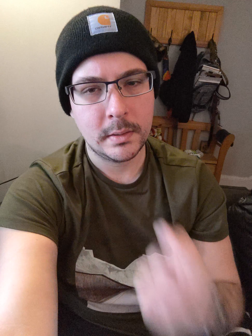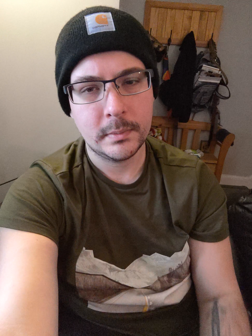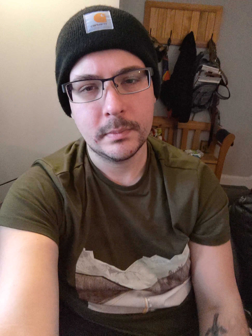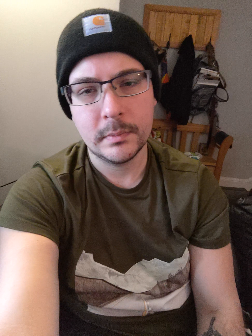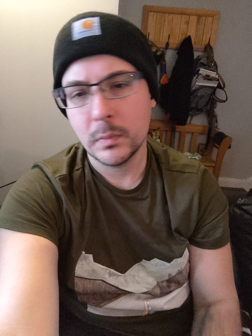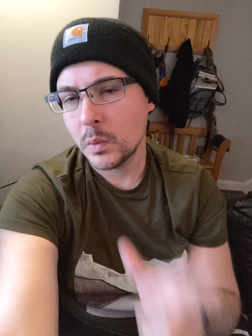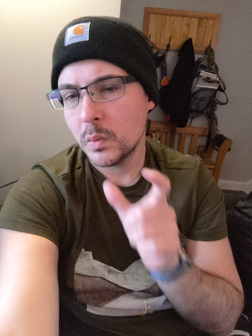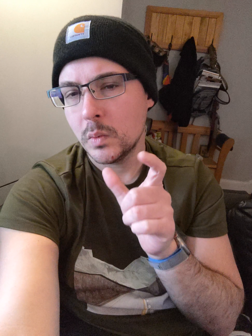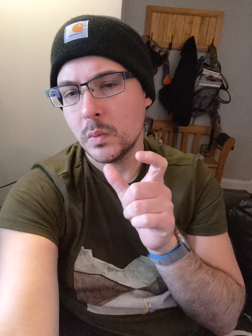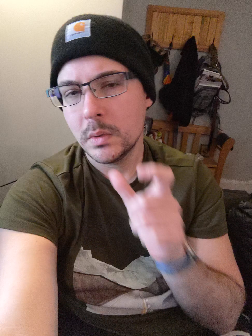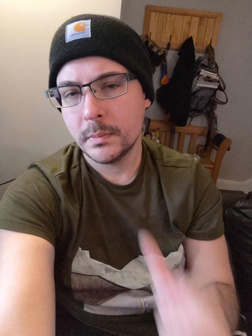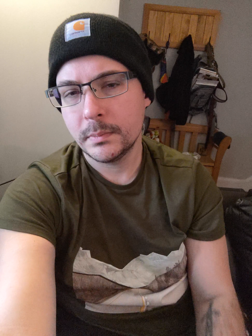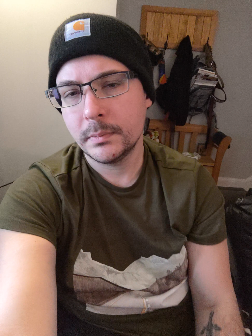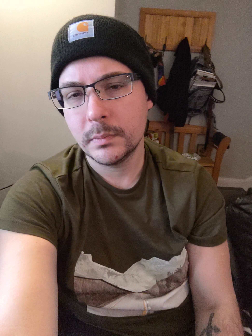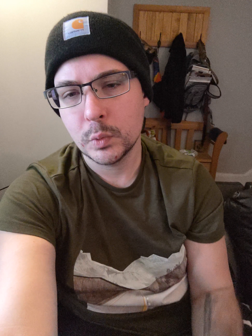who